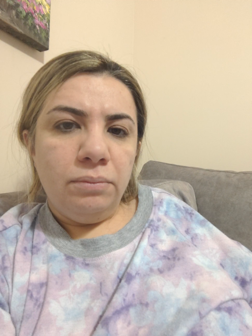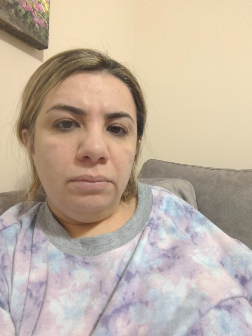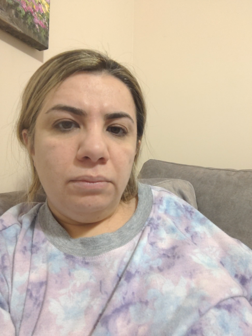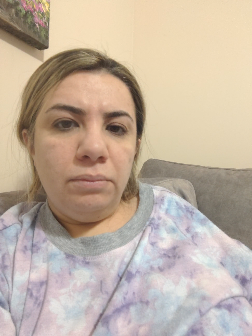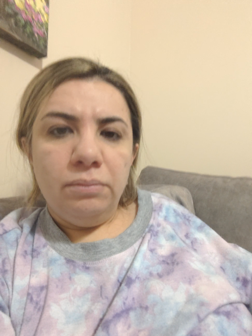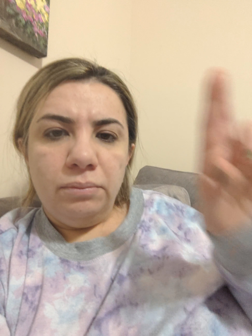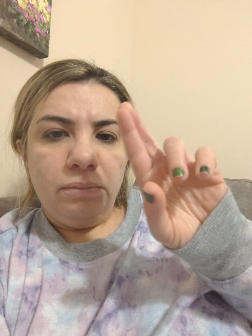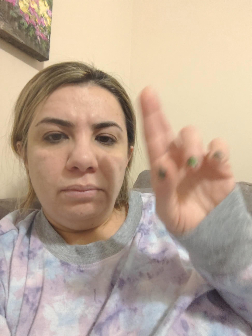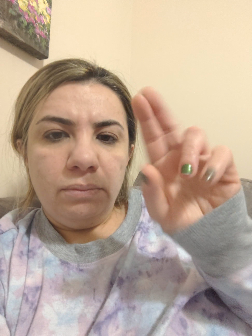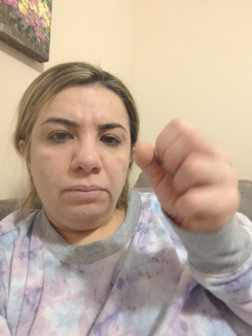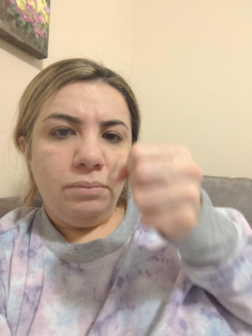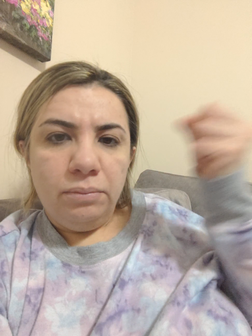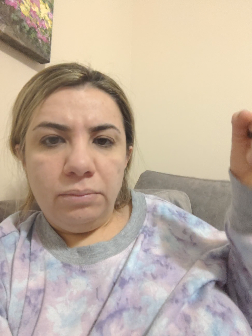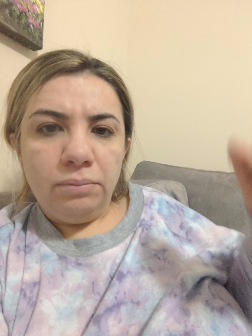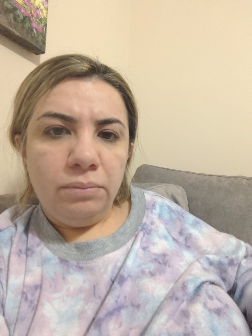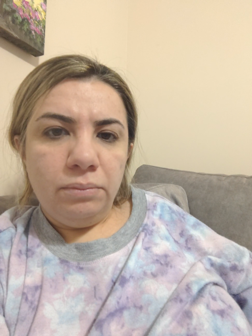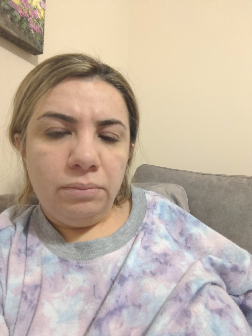refrigerator